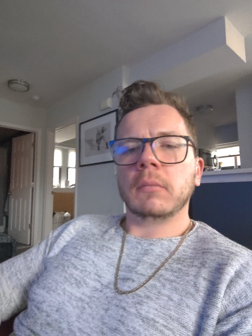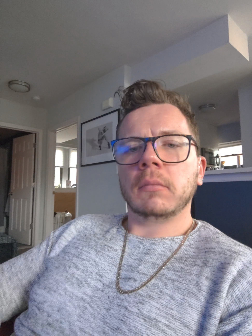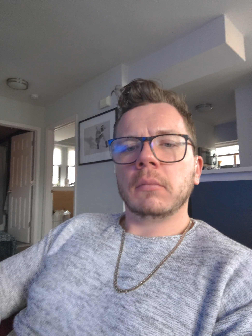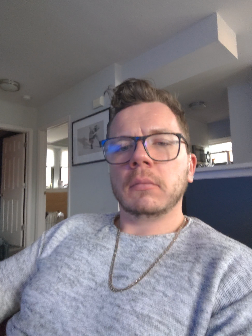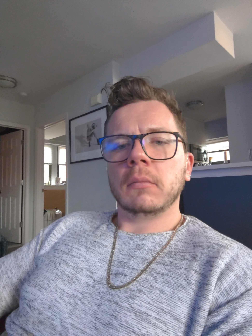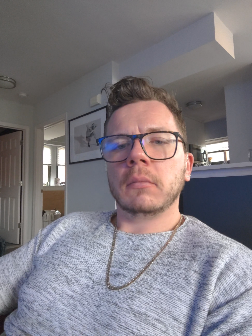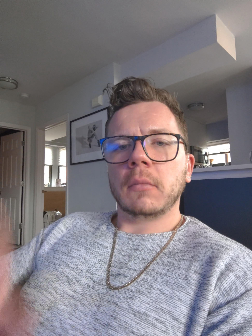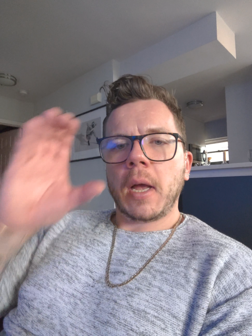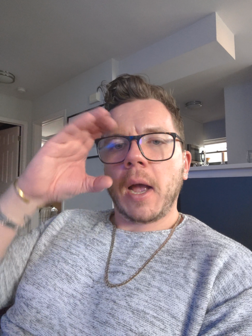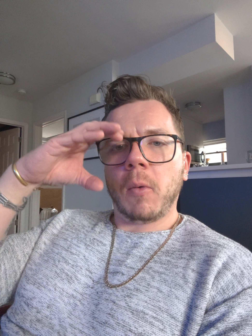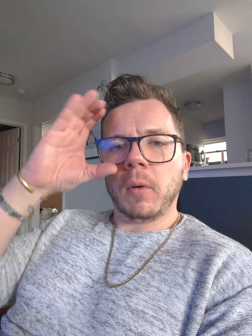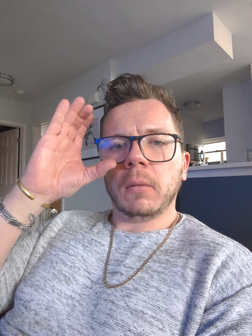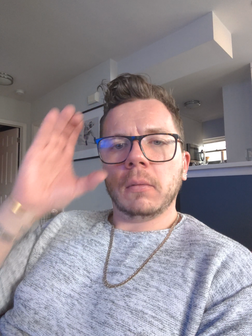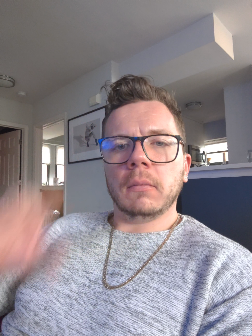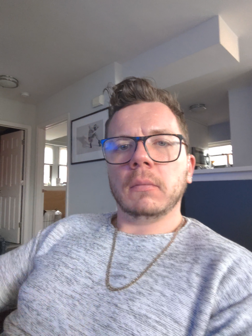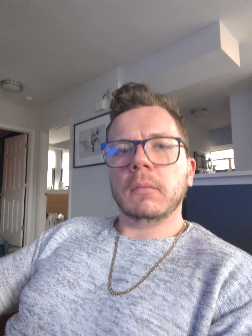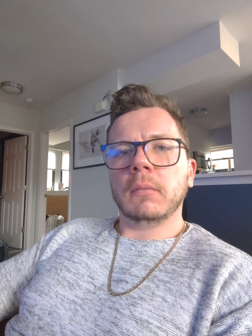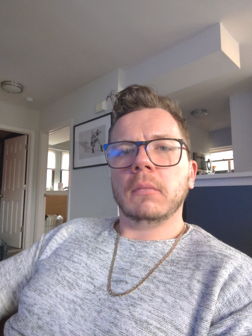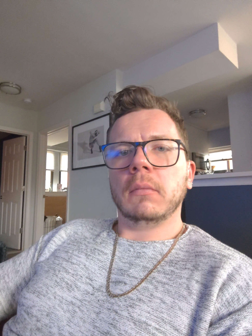owl